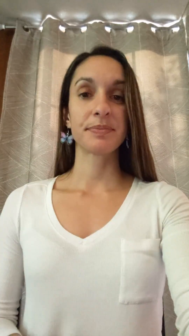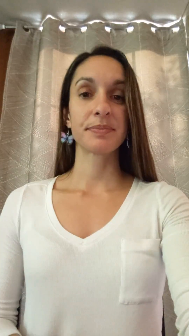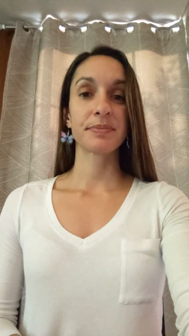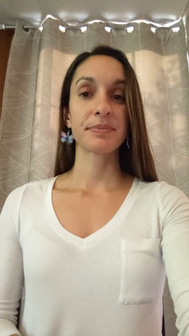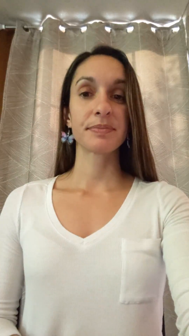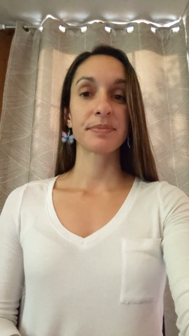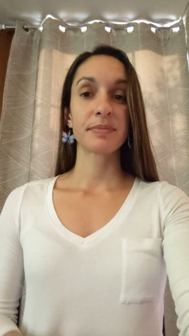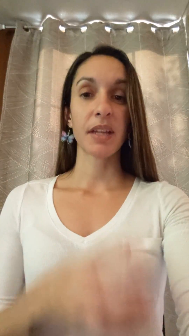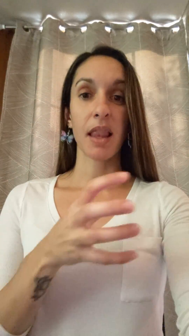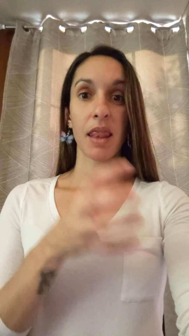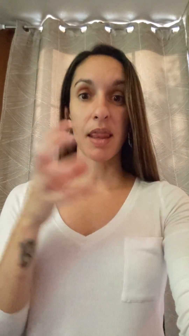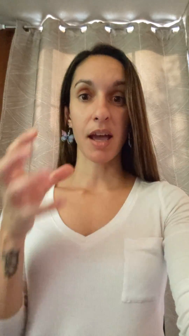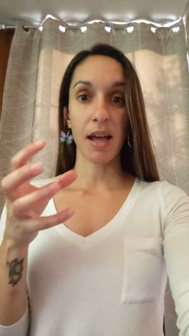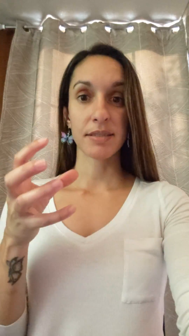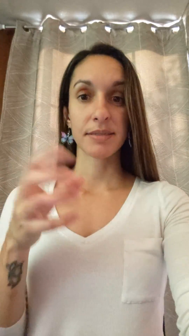a lot